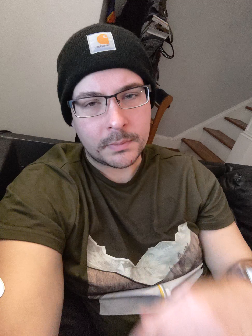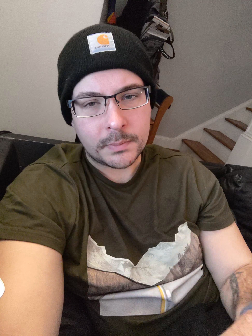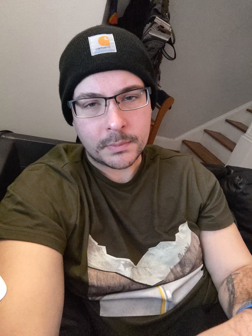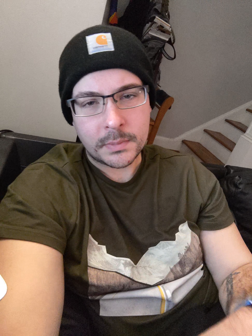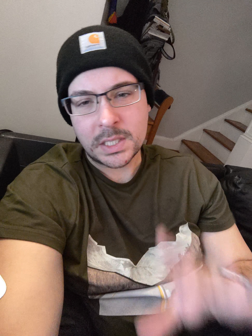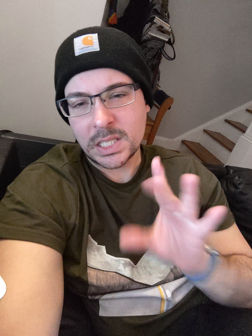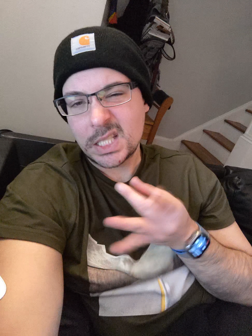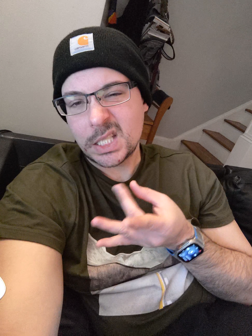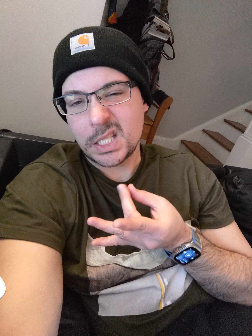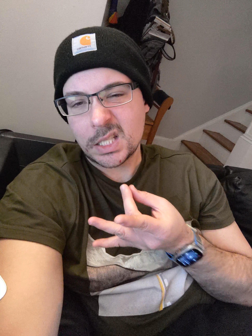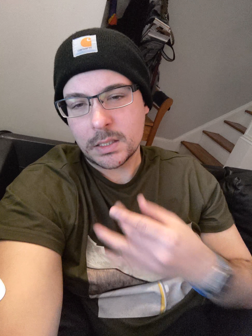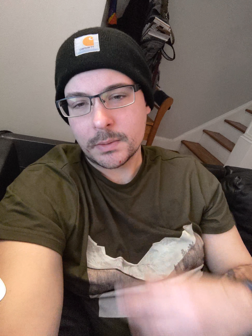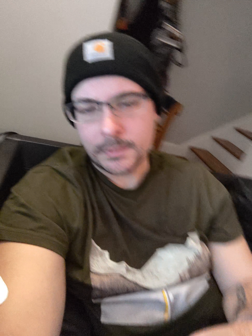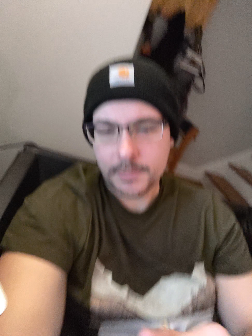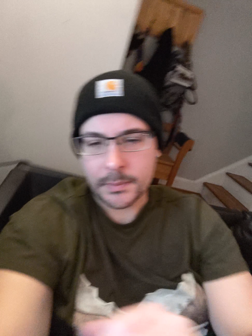sticky